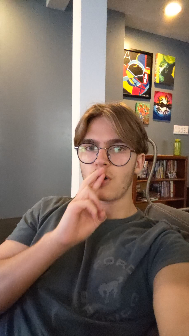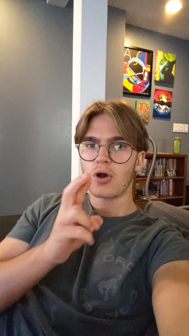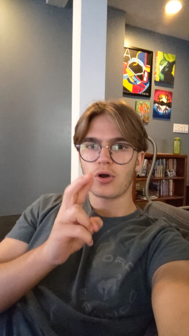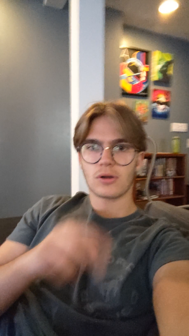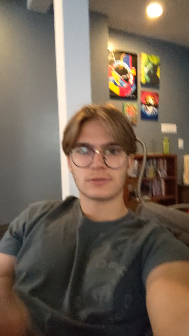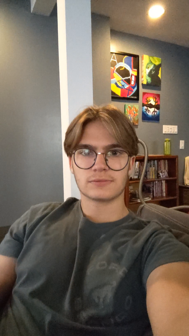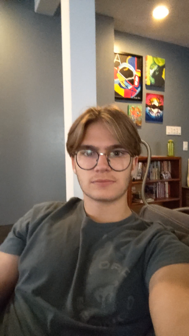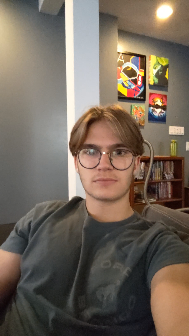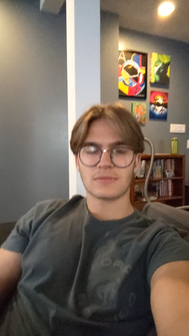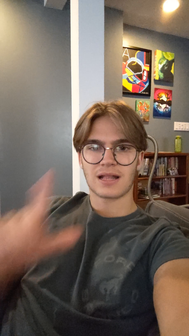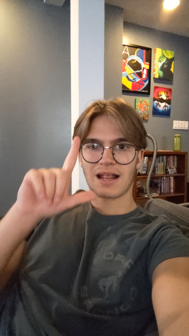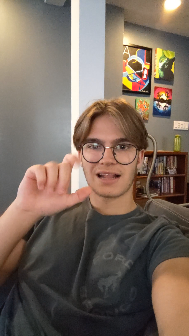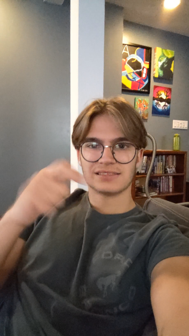leg